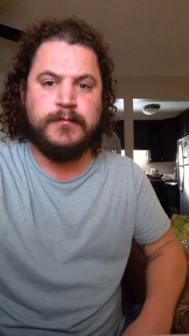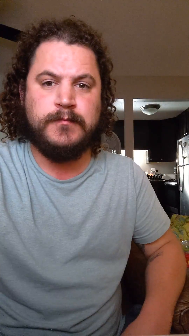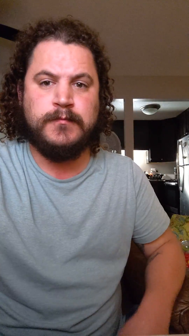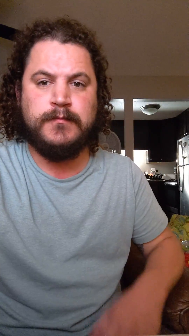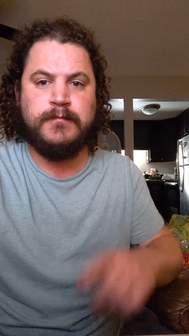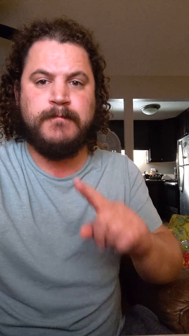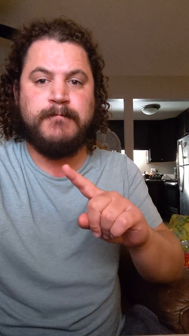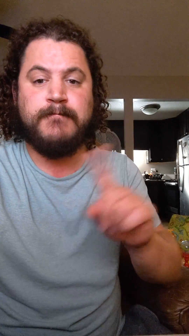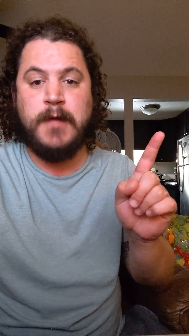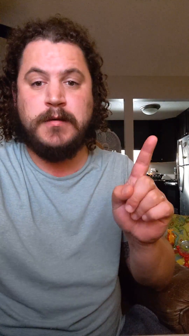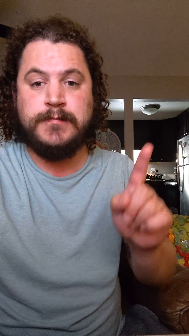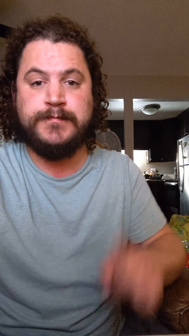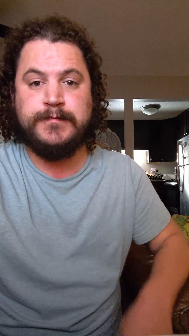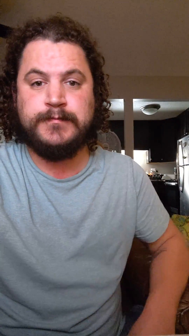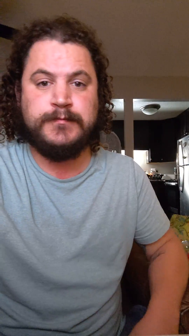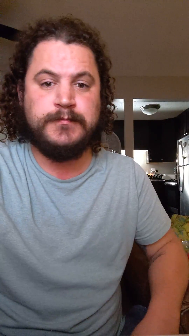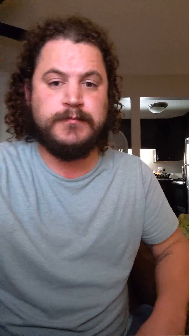but